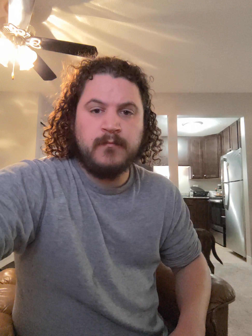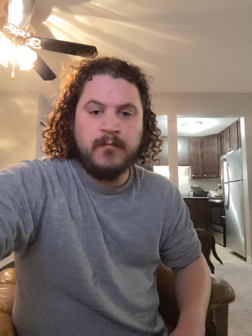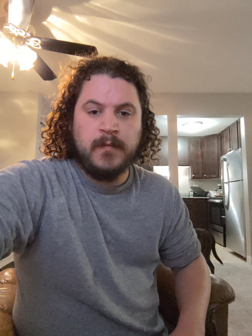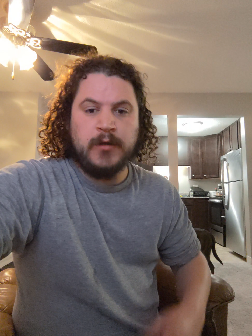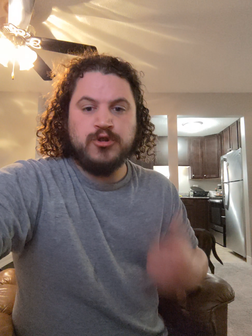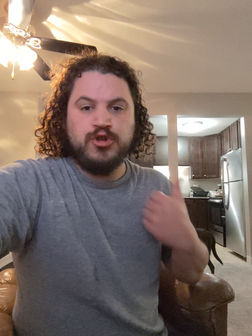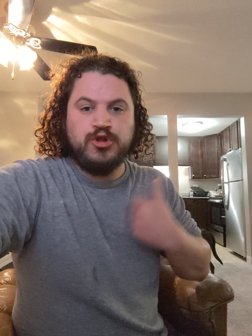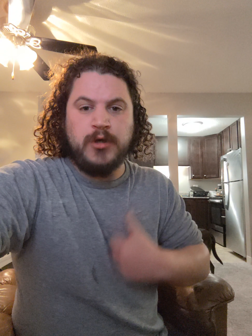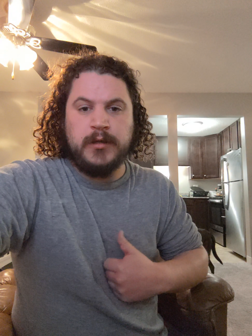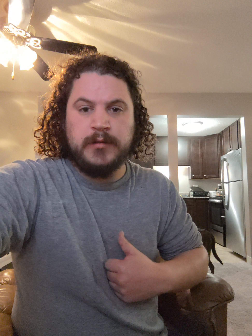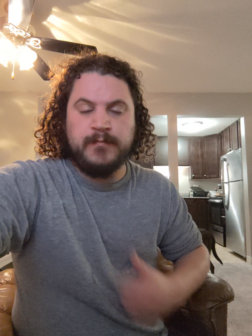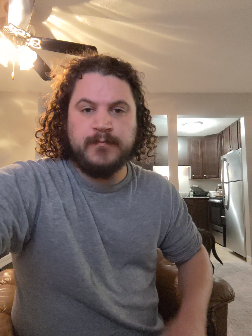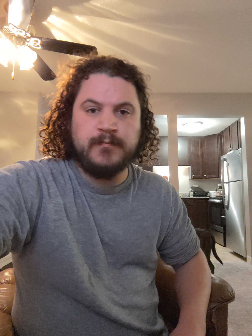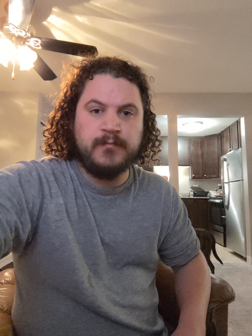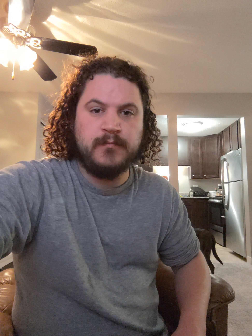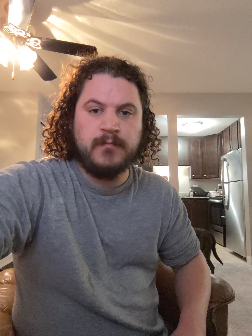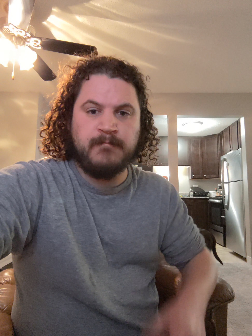jacket